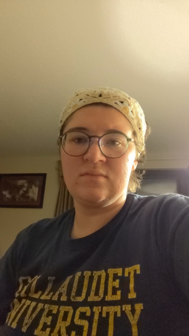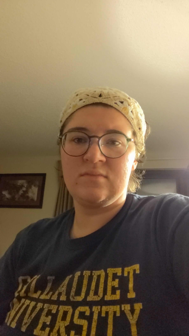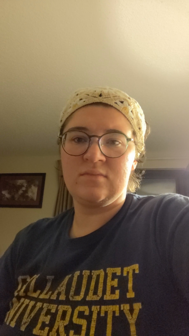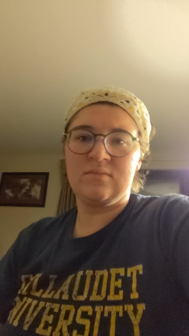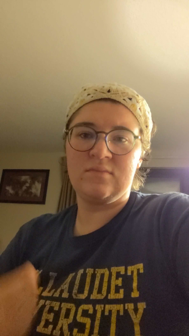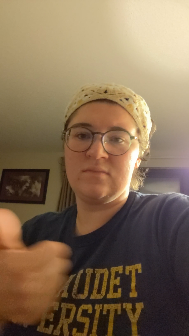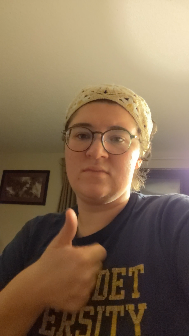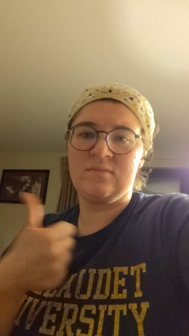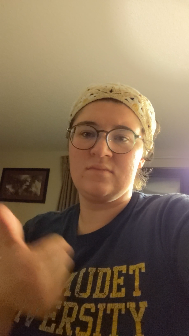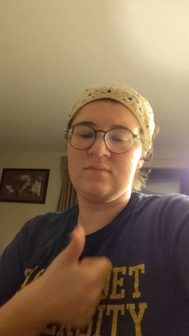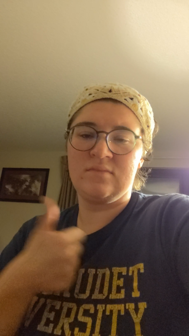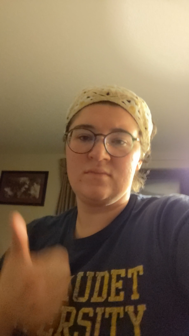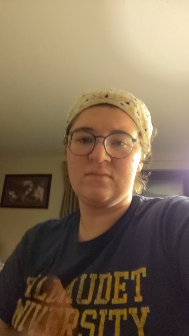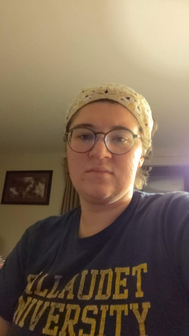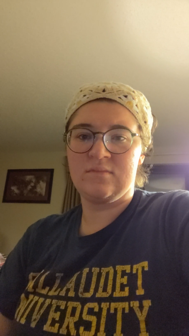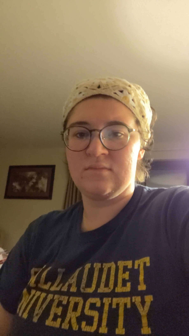basement